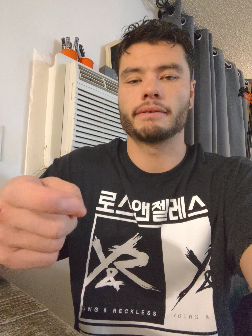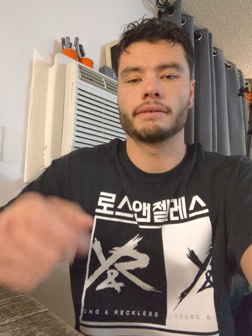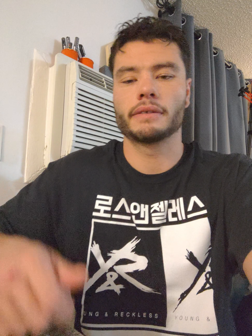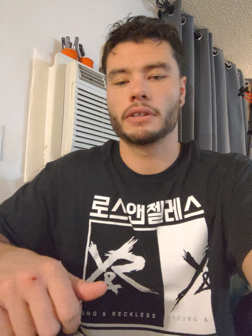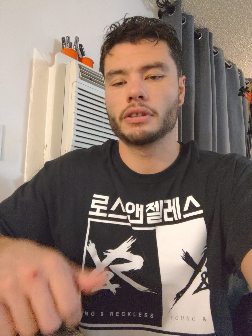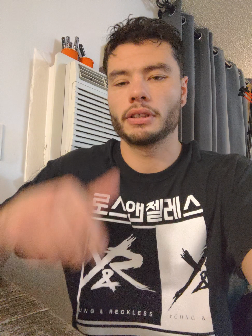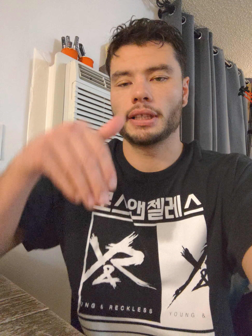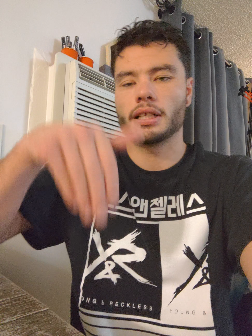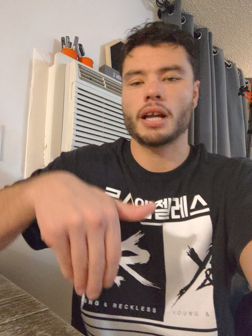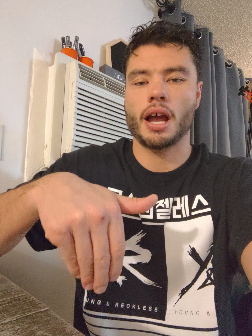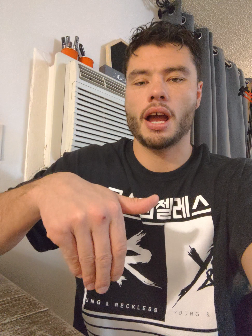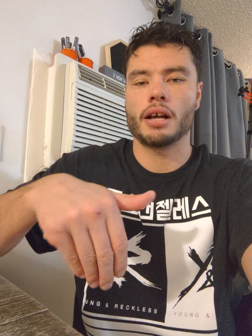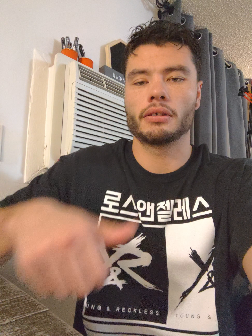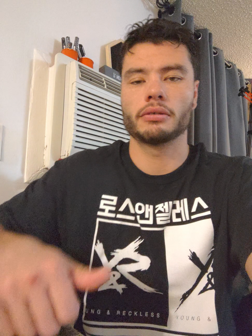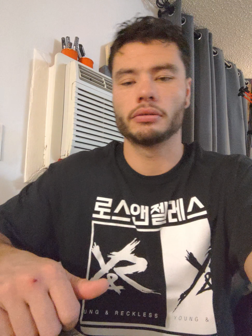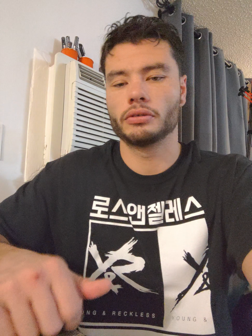night